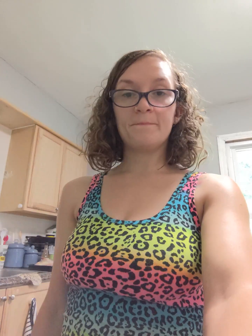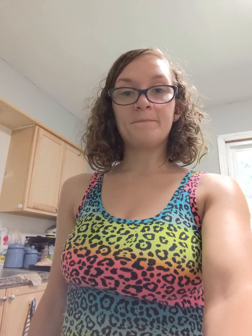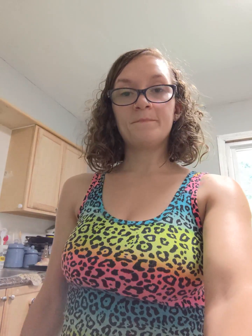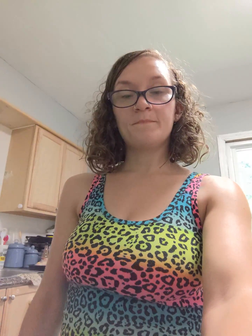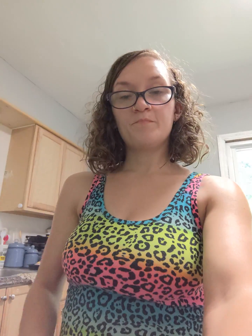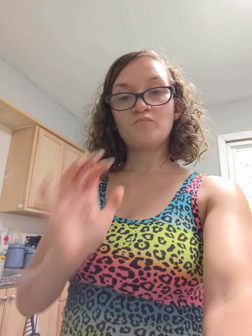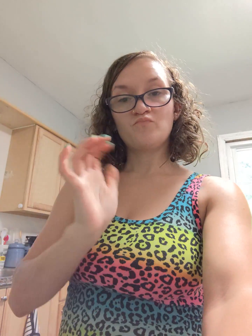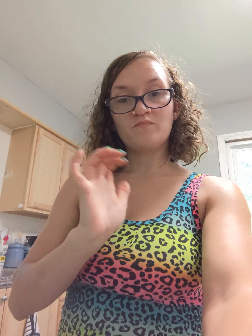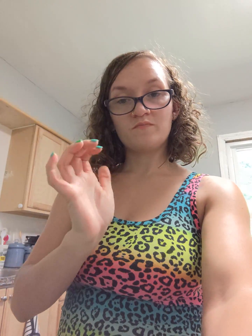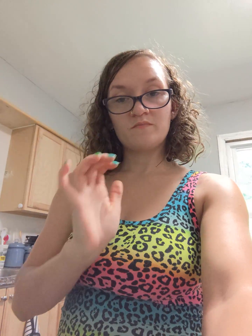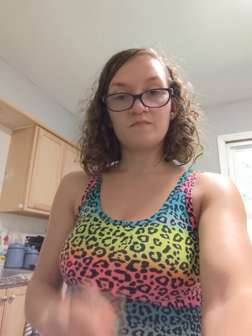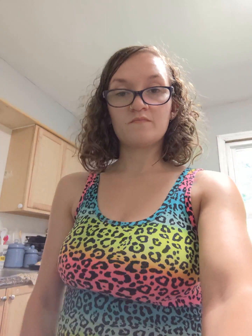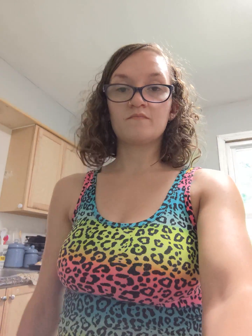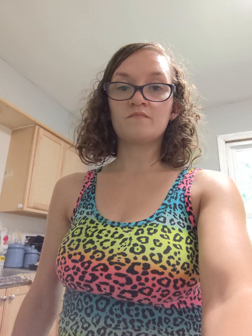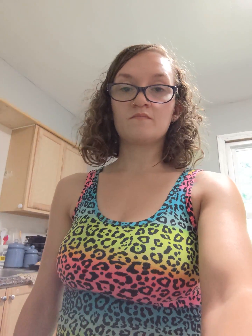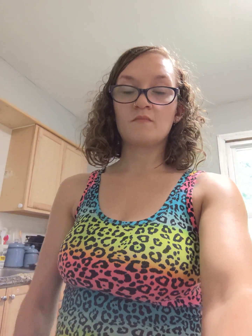cheese